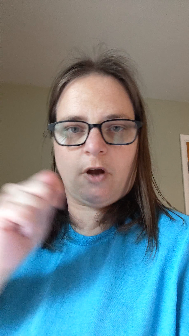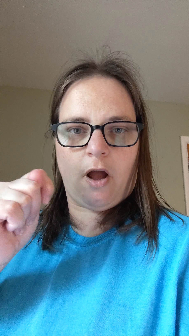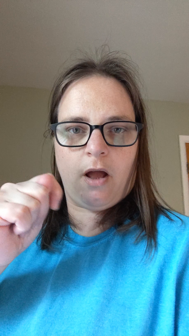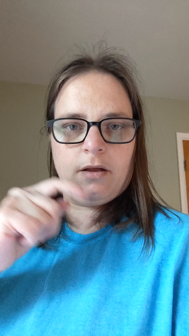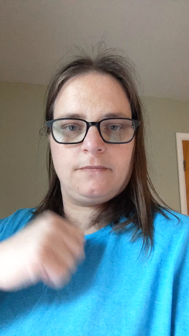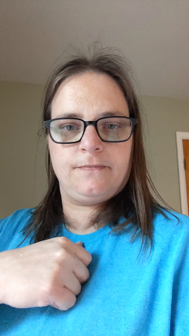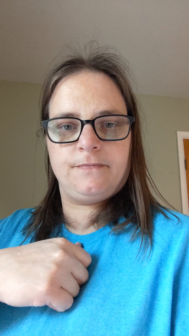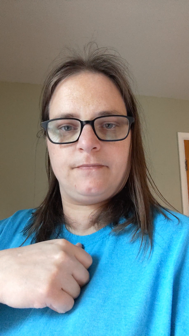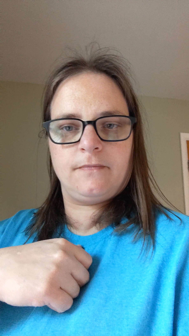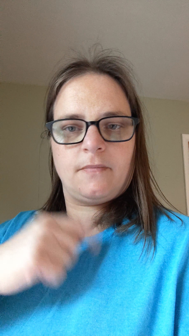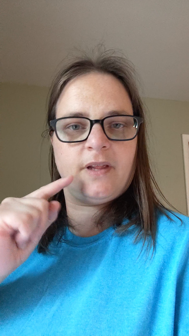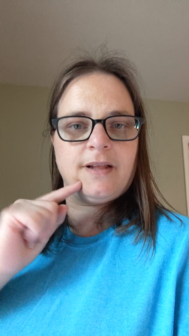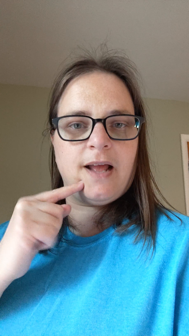candy